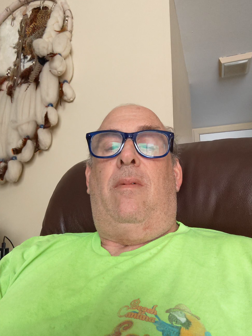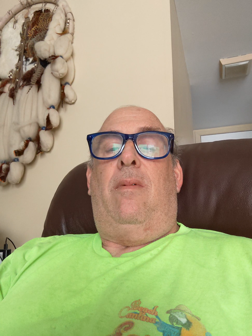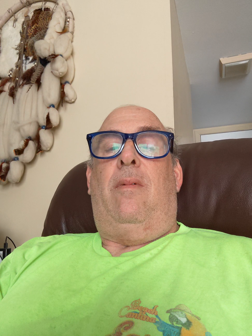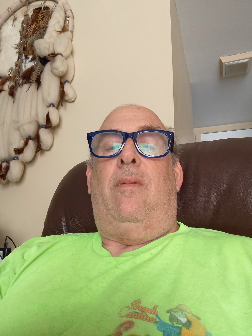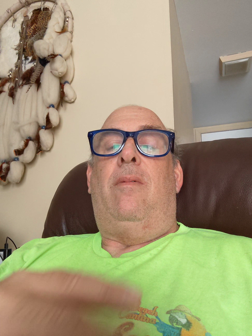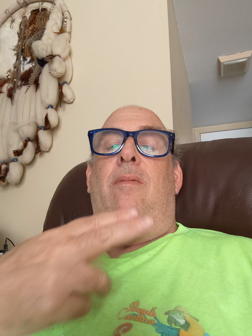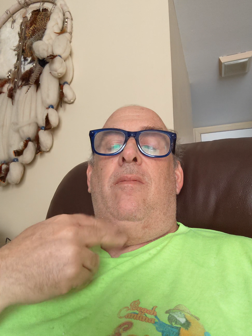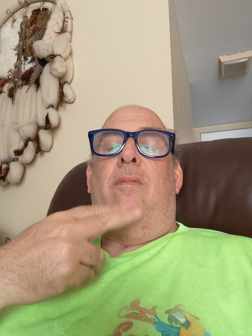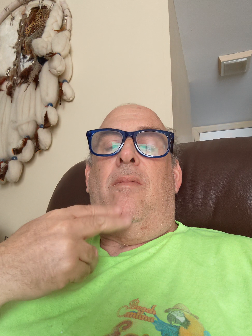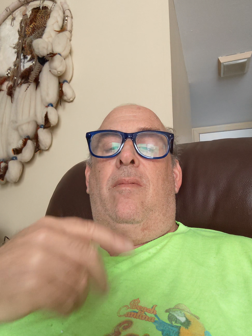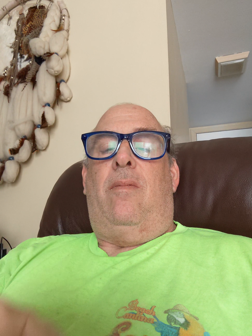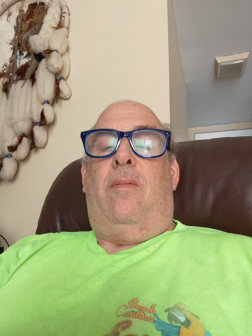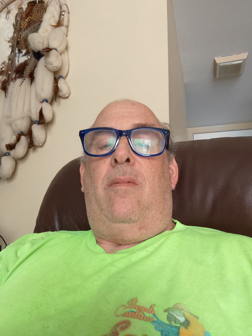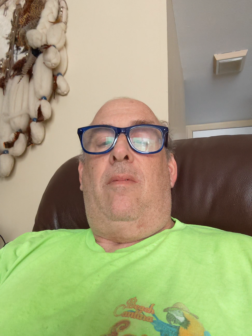cut